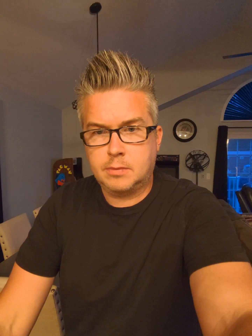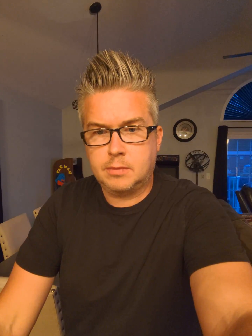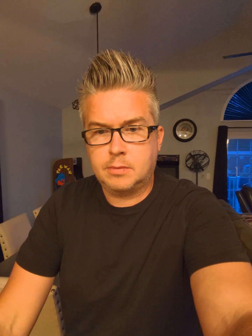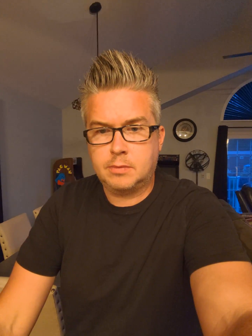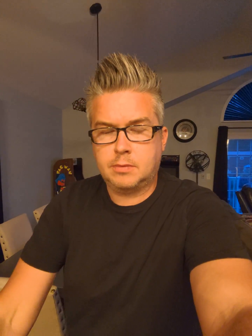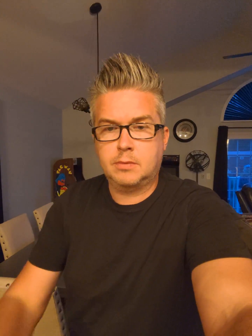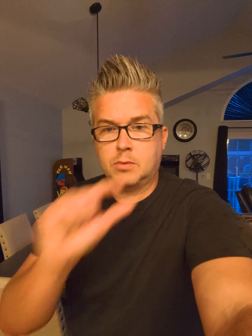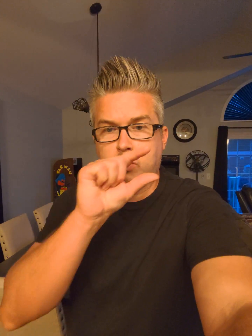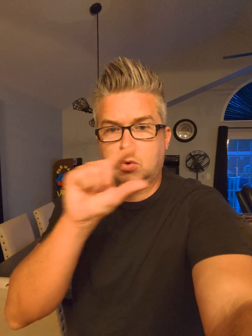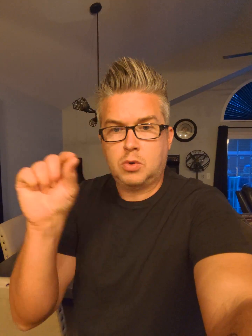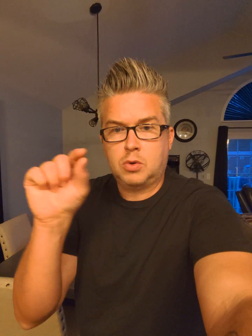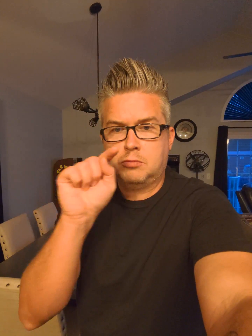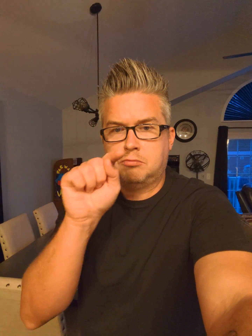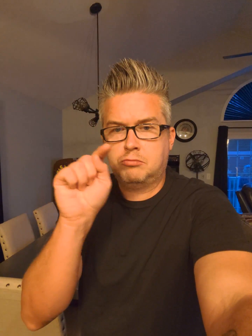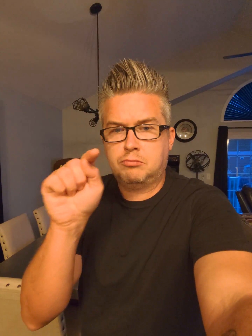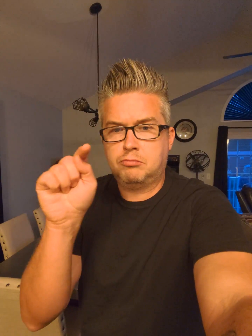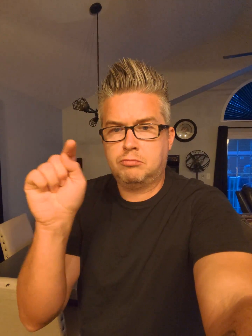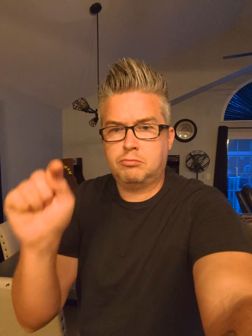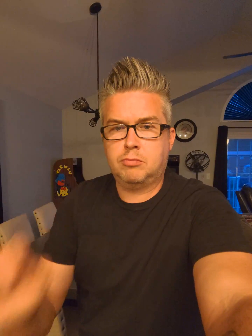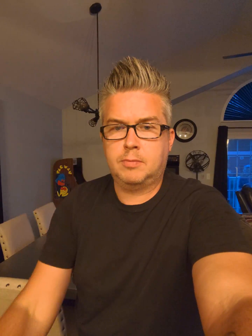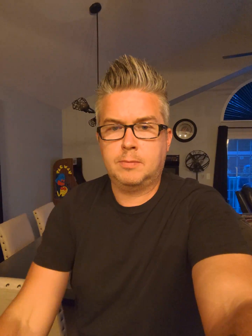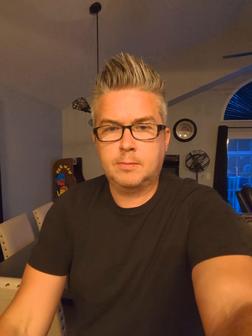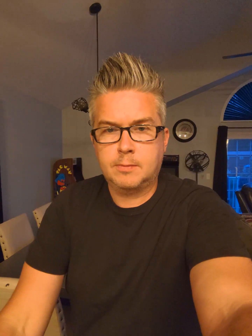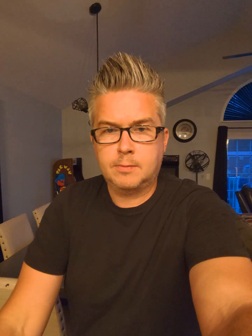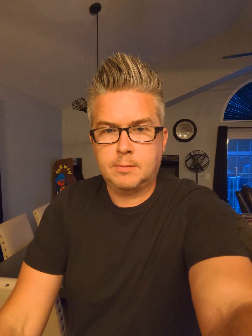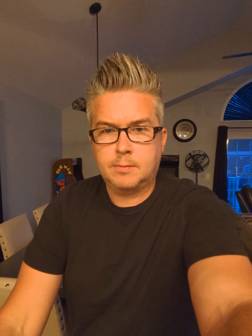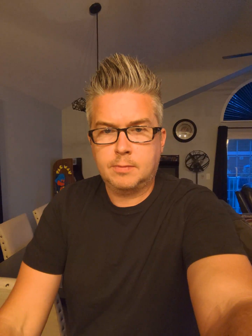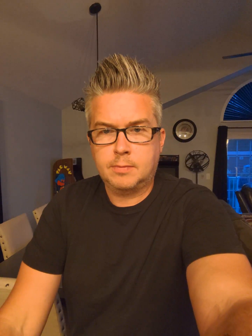peas